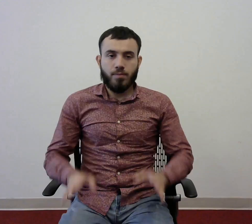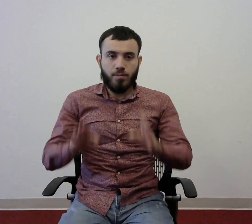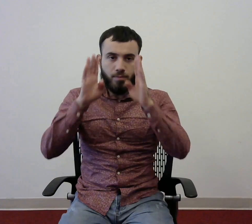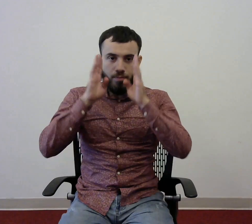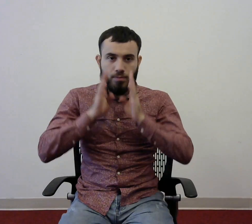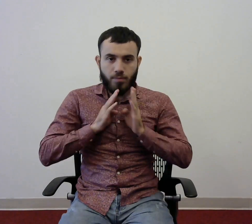ünvanli